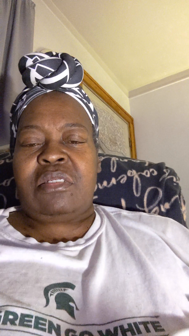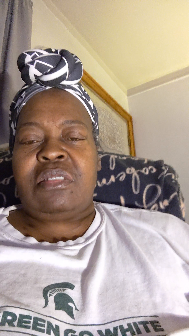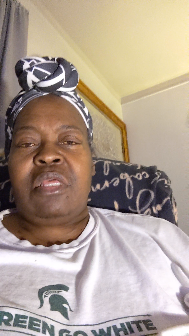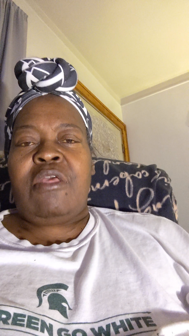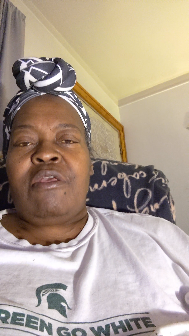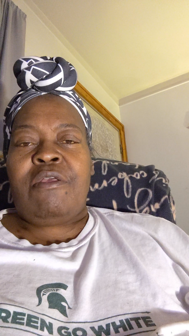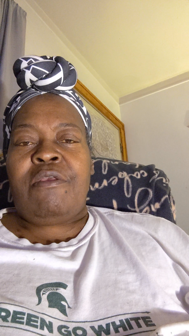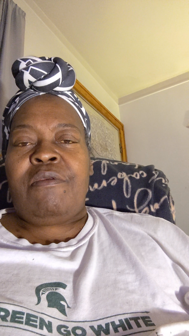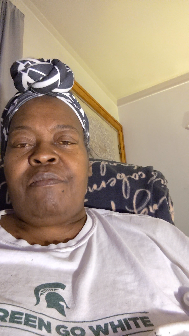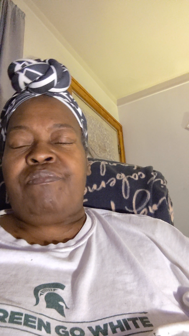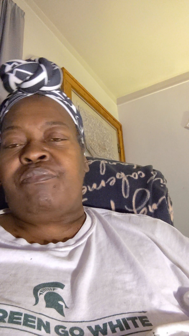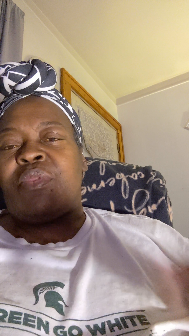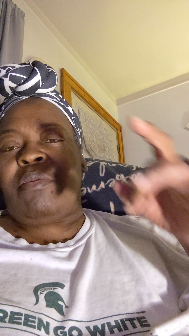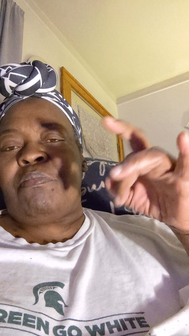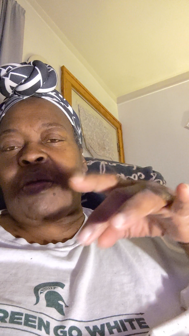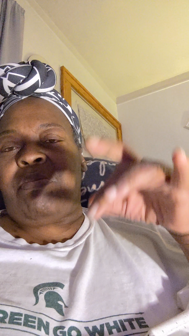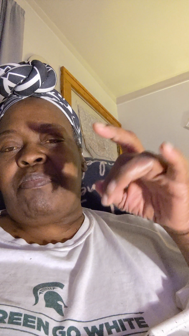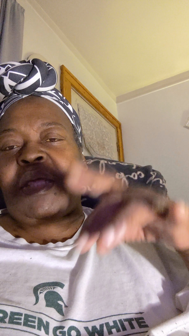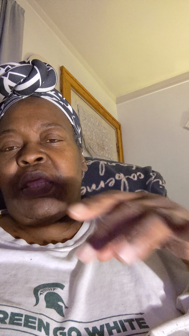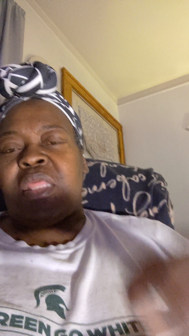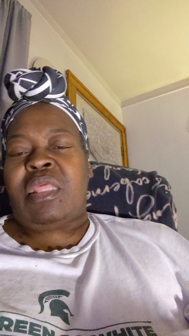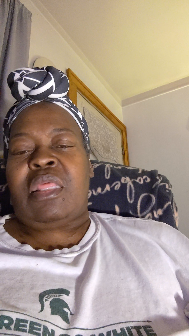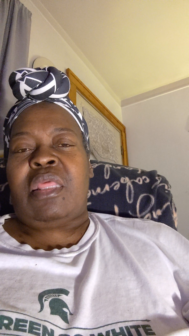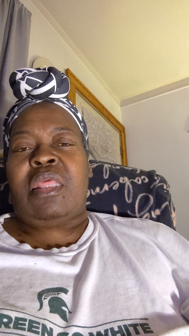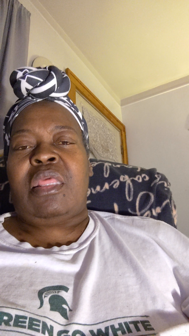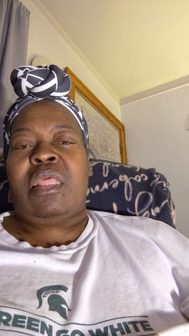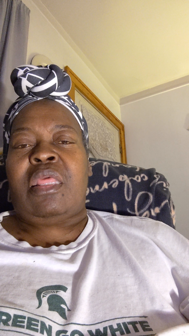pumpkin